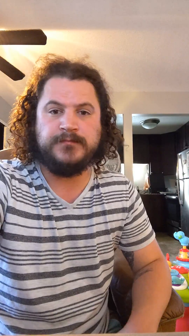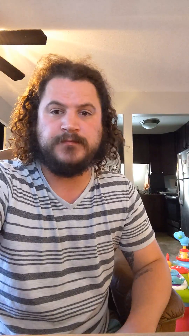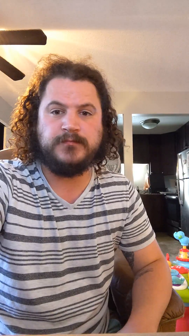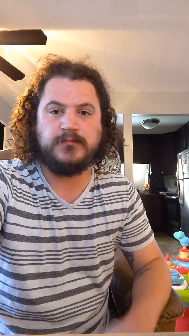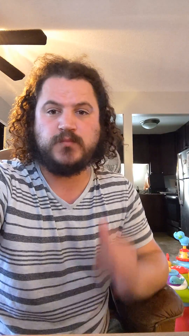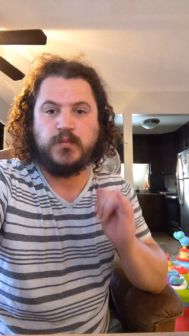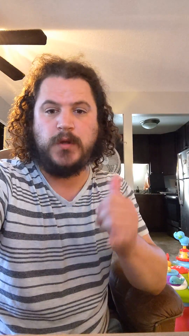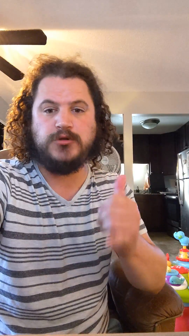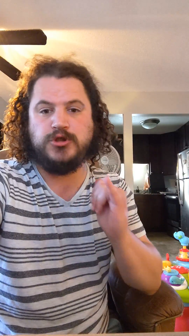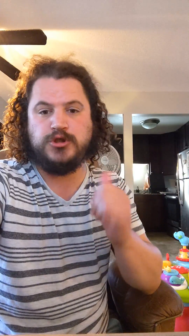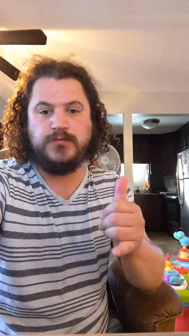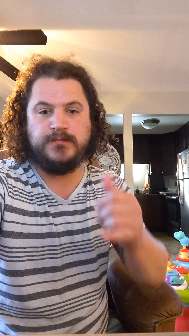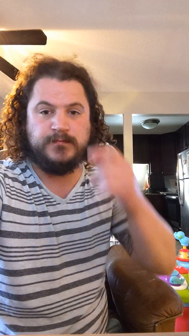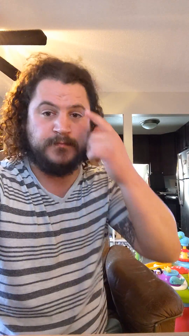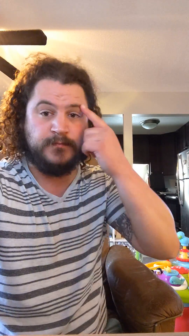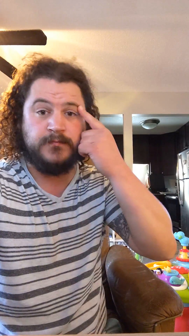rocking chair